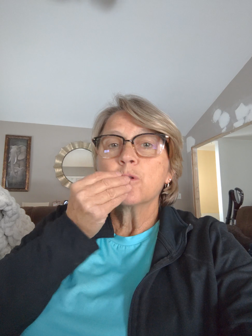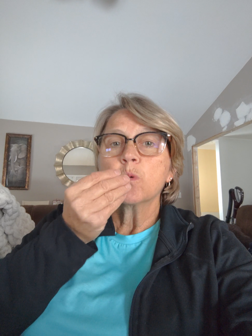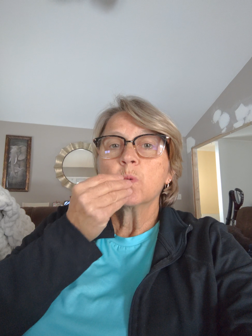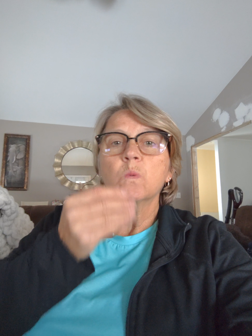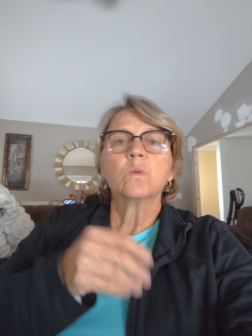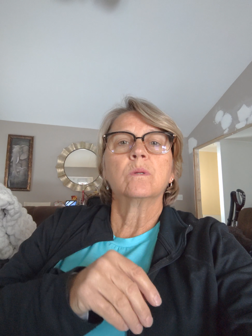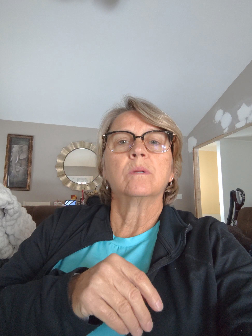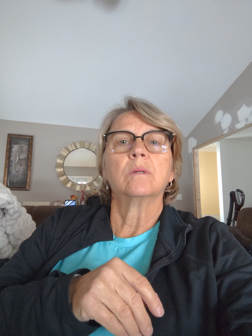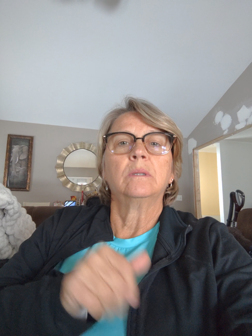food